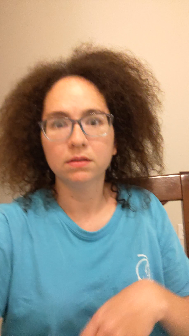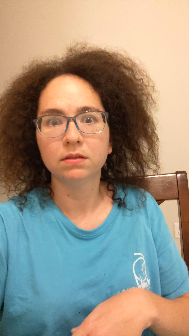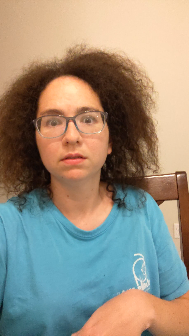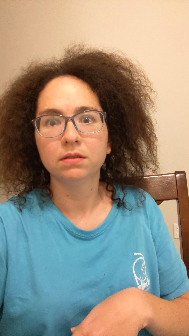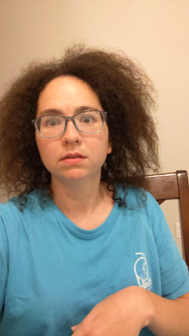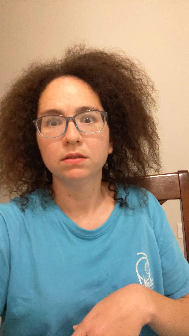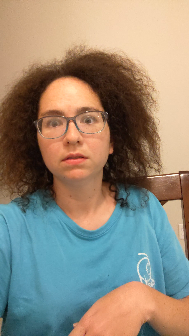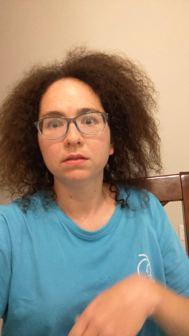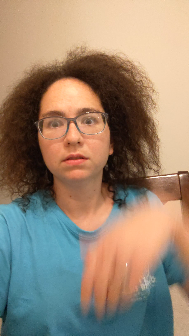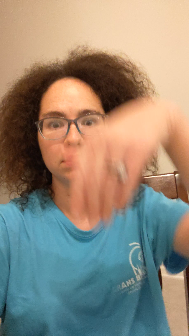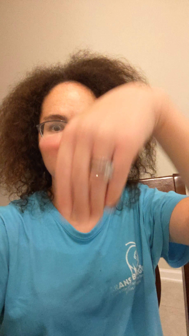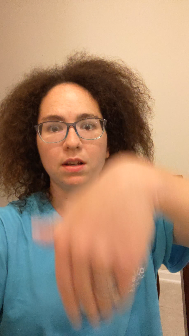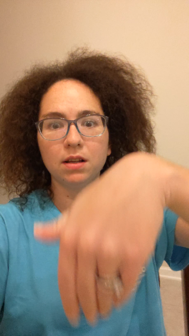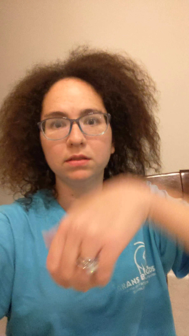night night